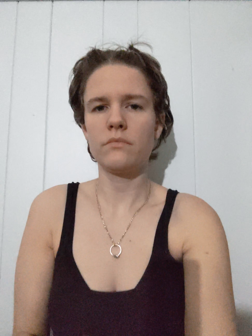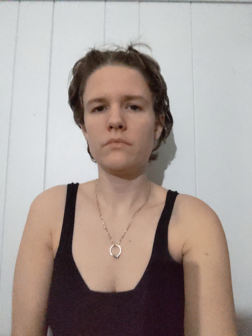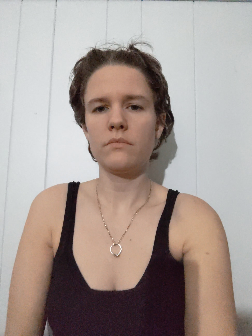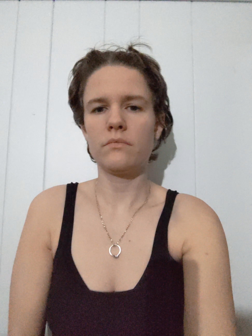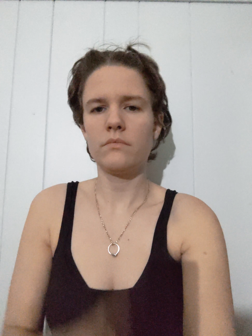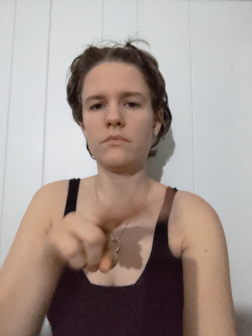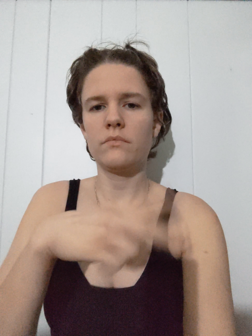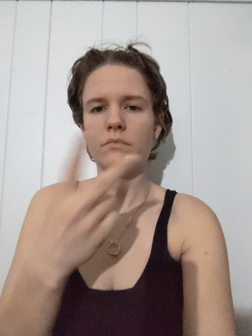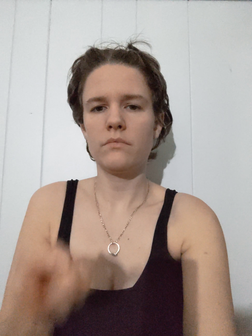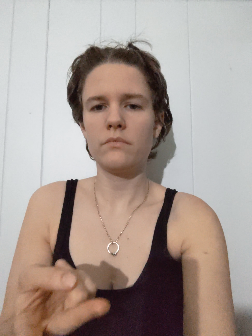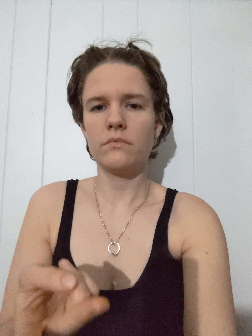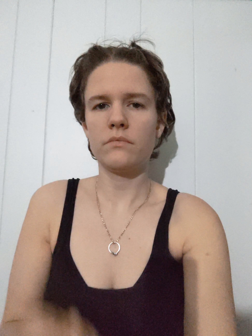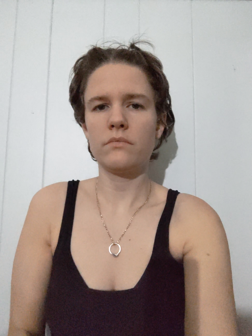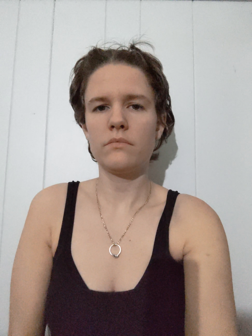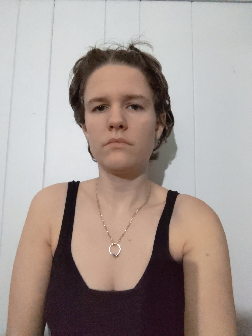fall